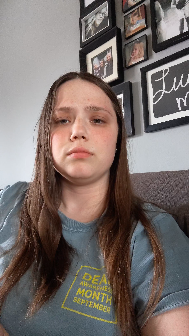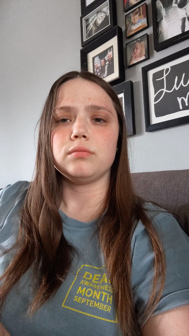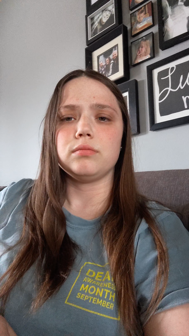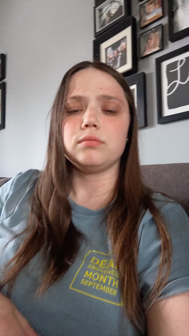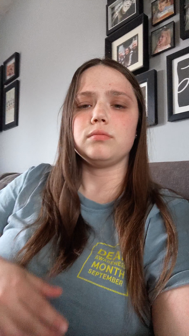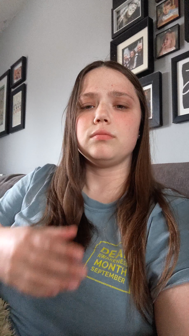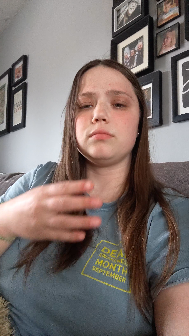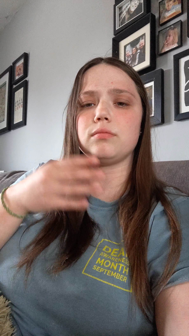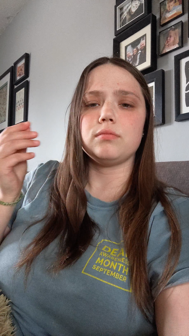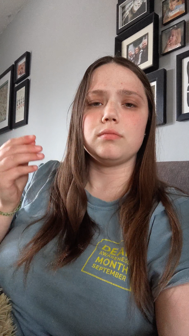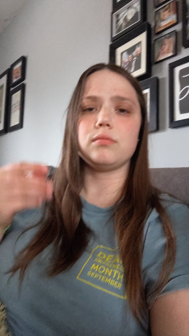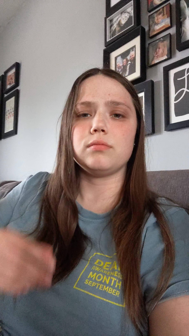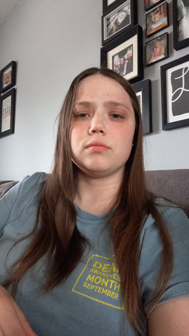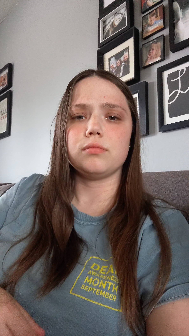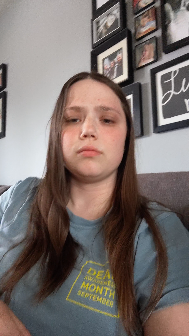and